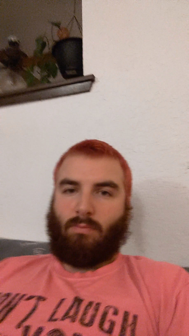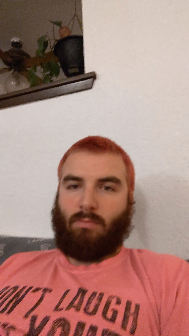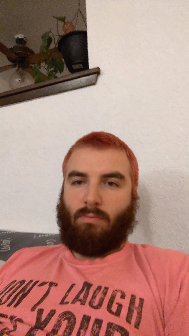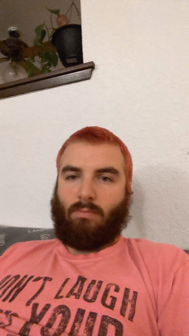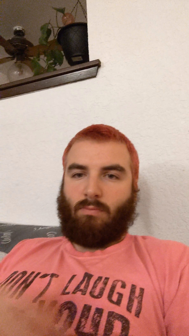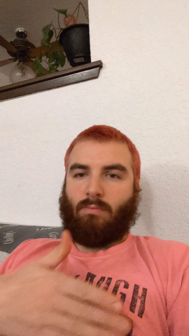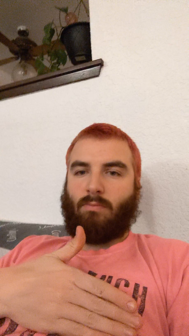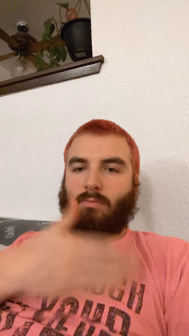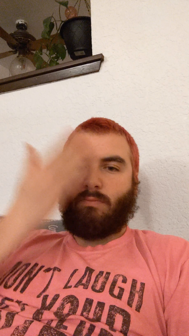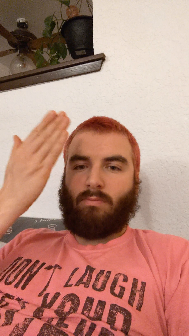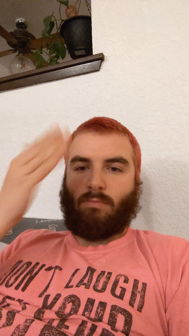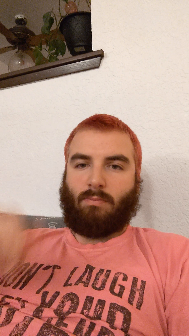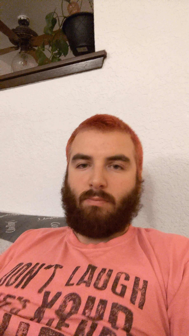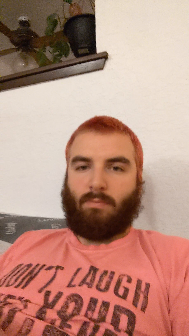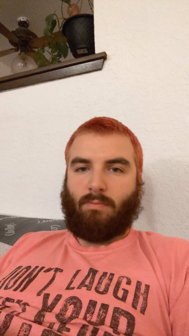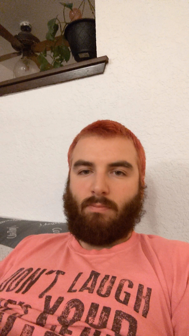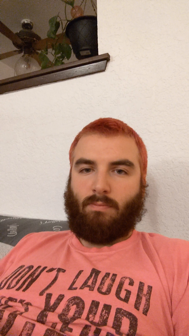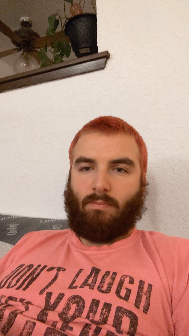all gone